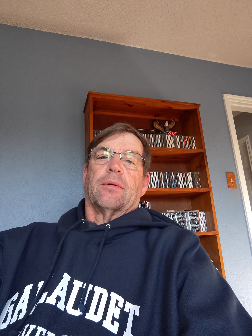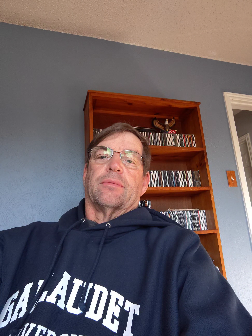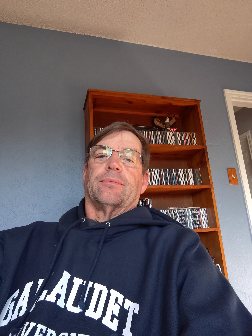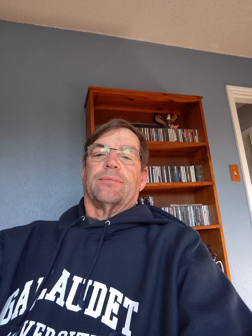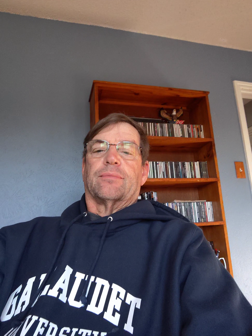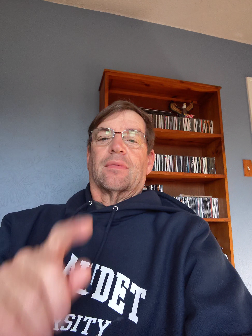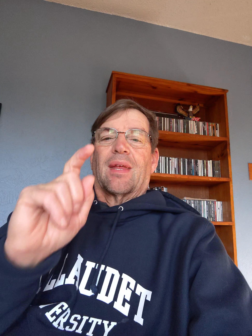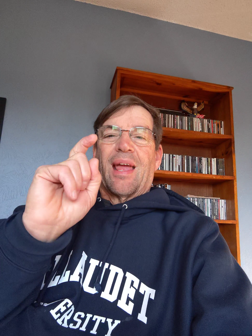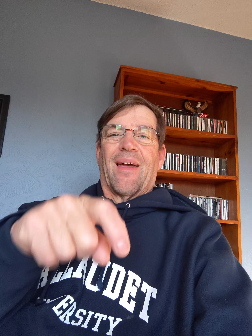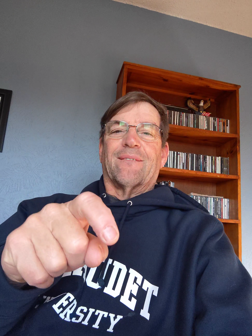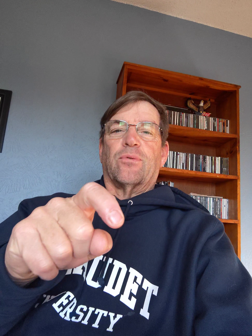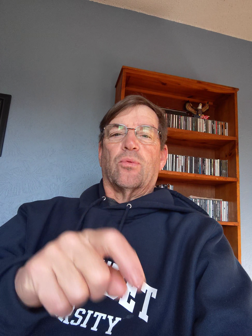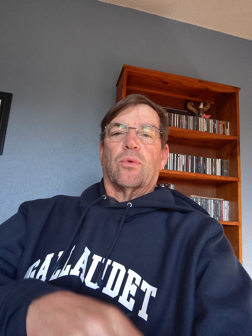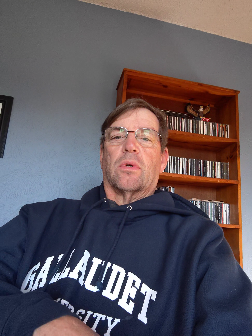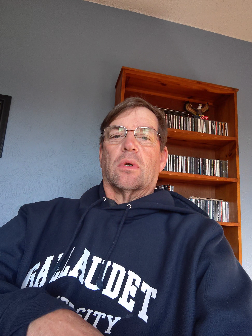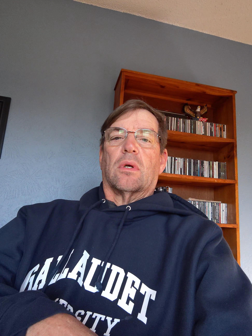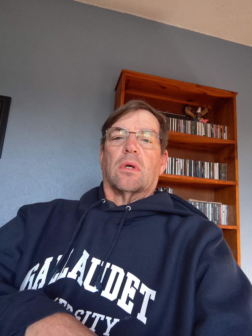have to